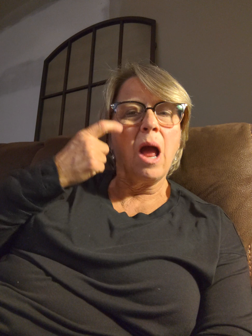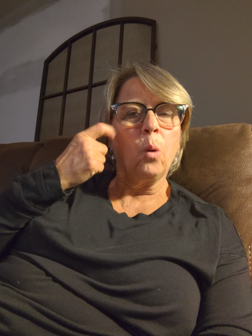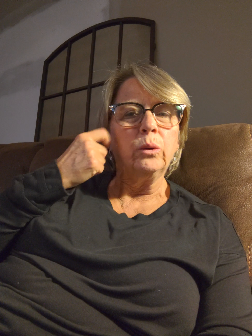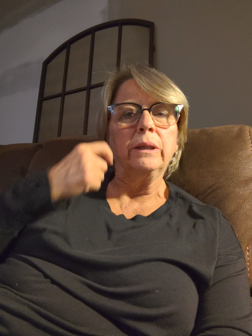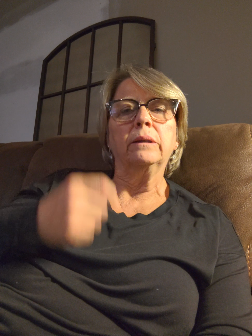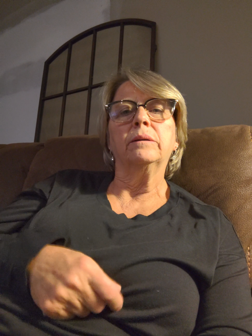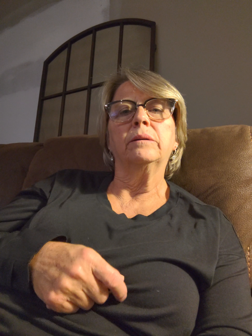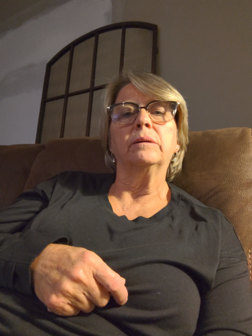owie